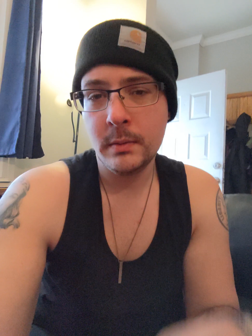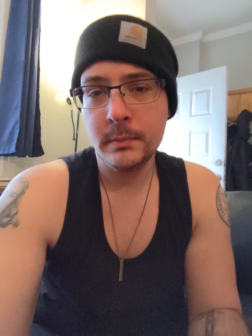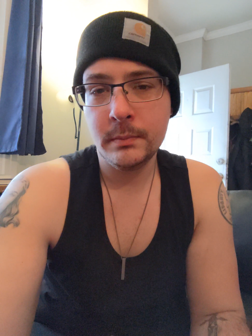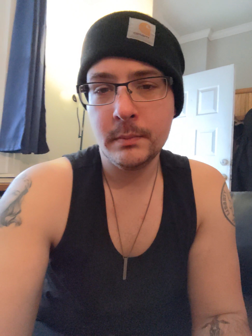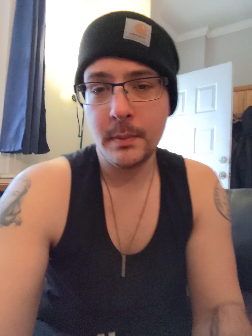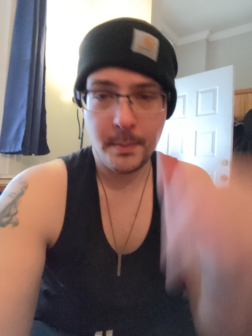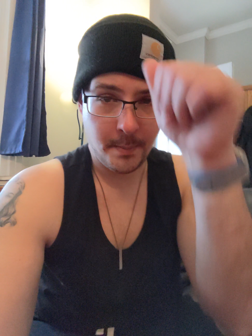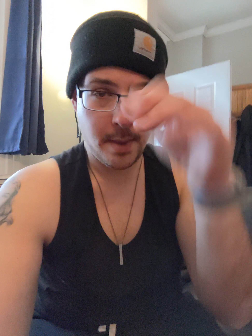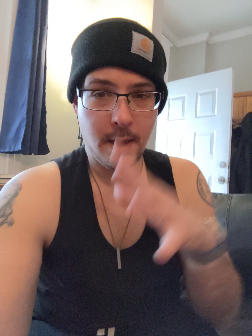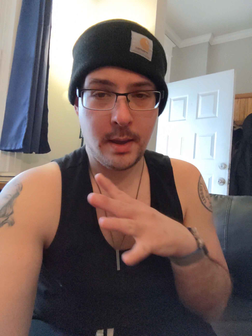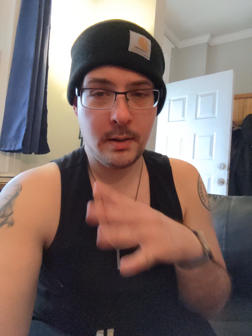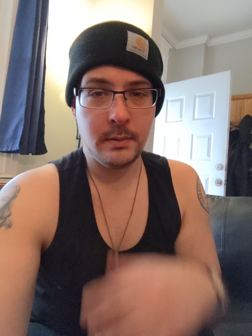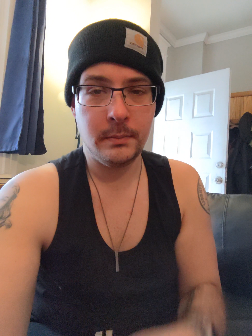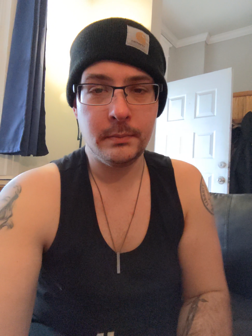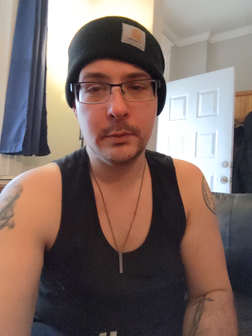man